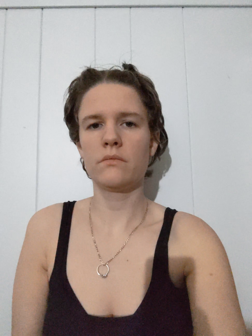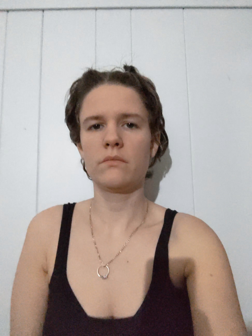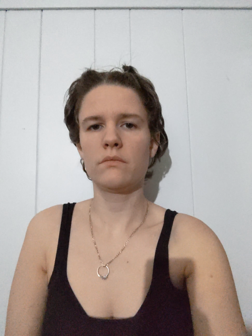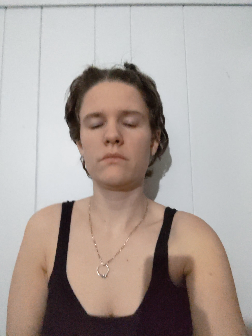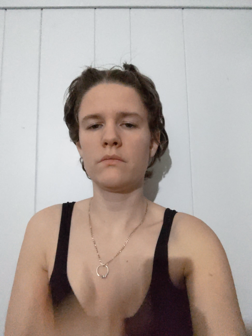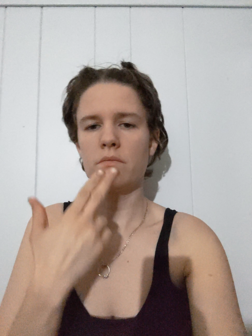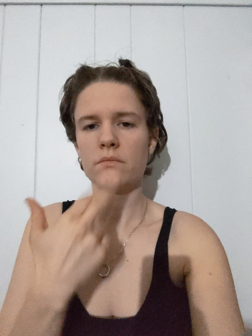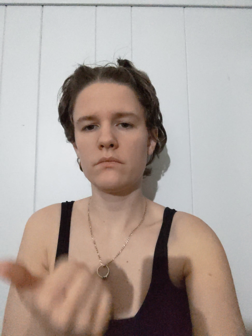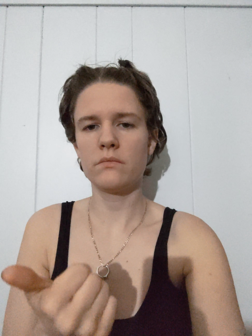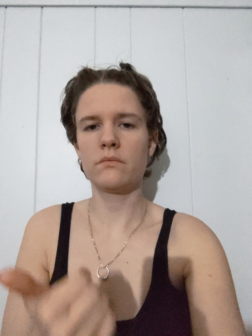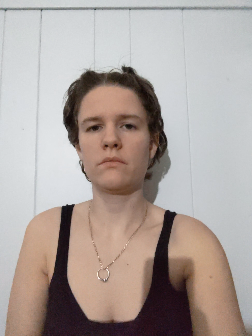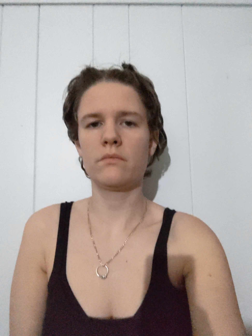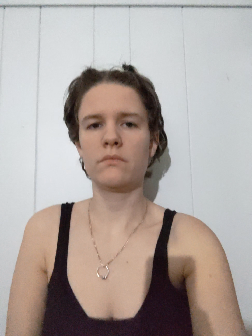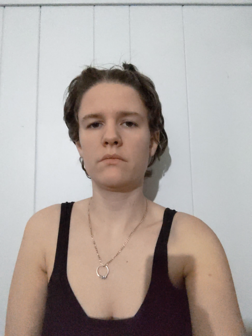cute